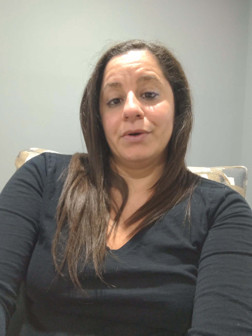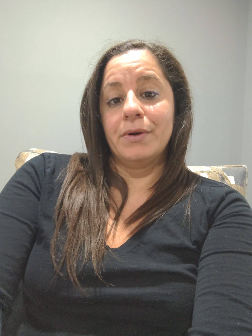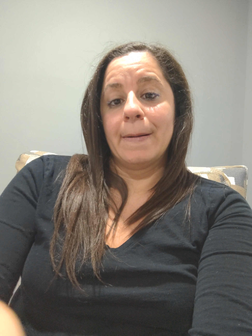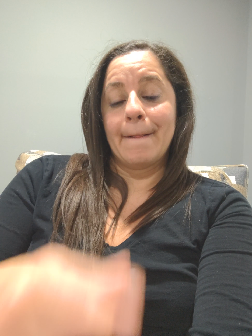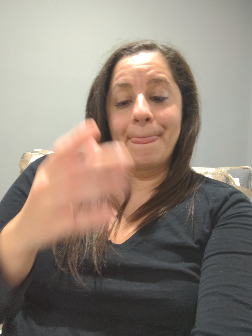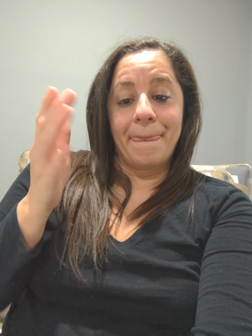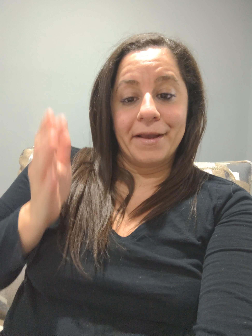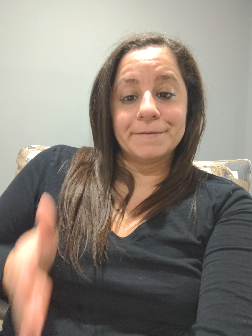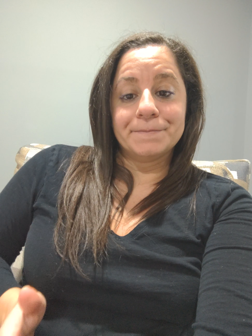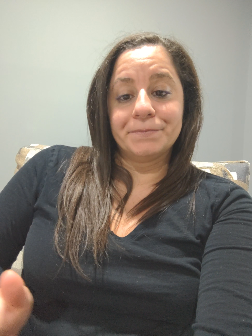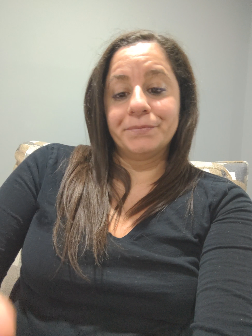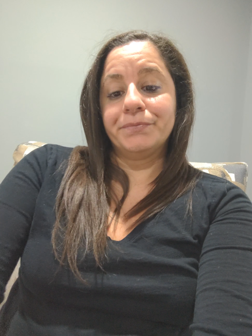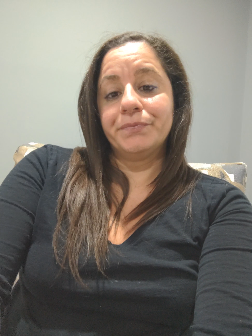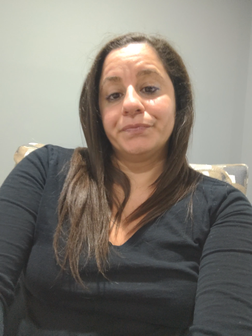beside